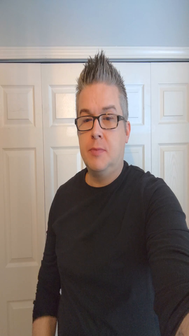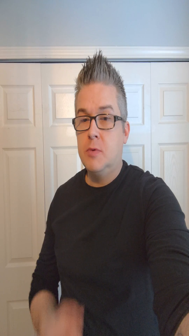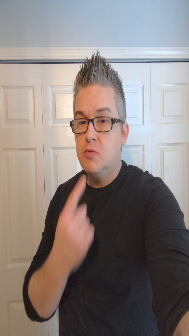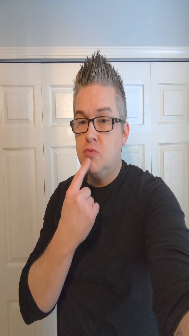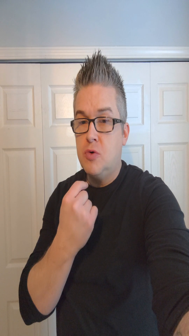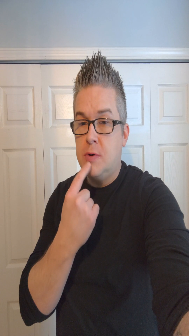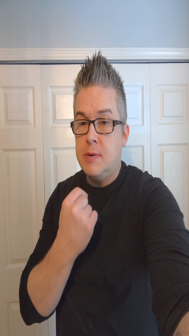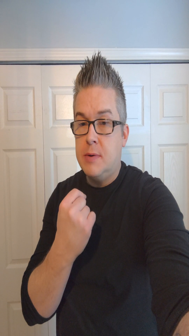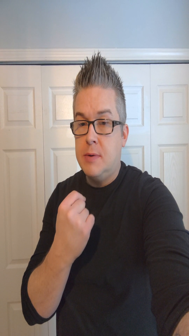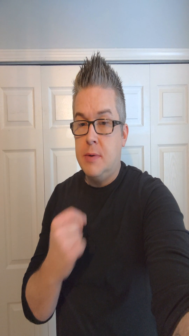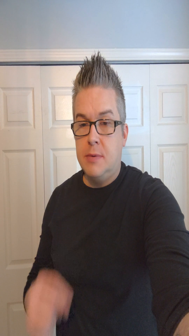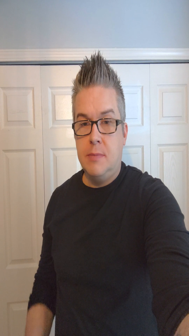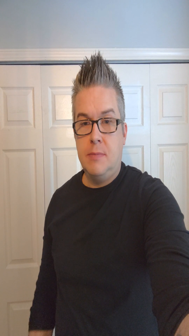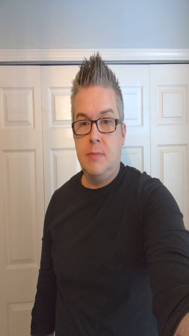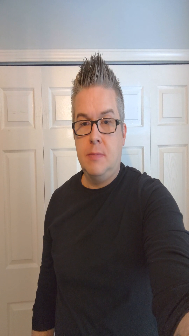red